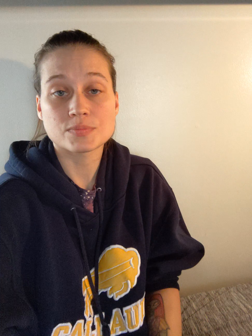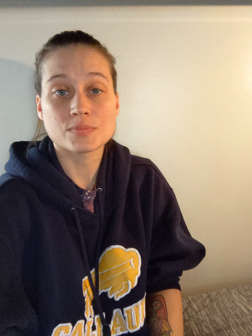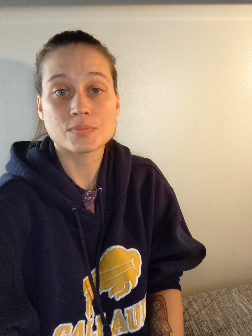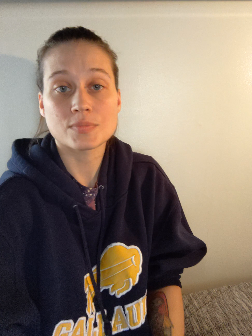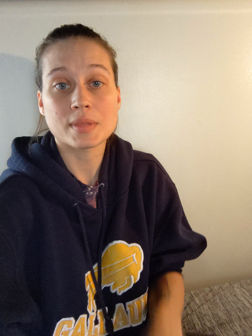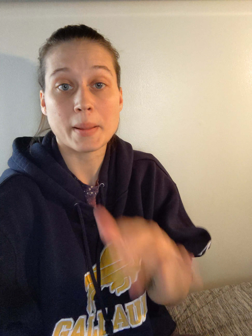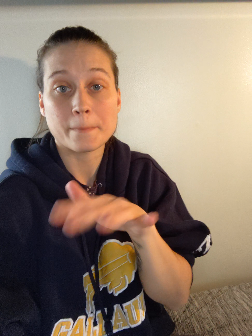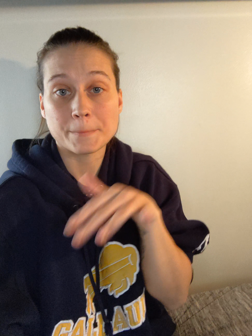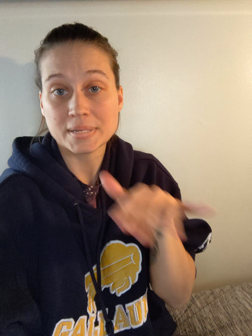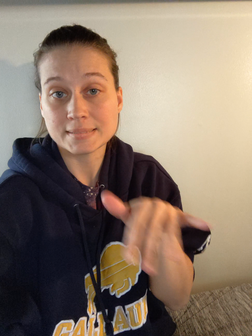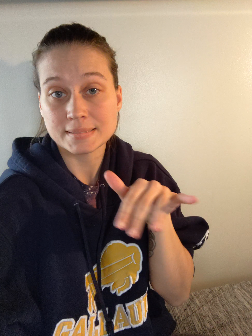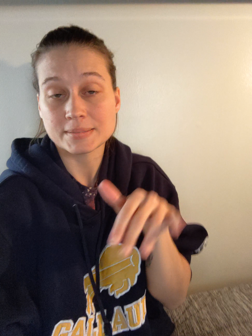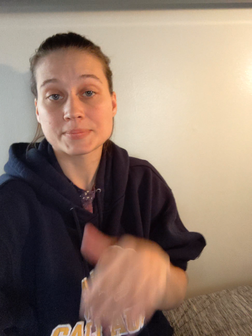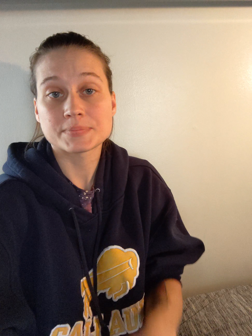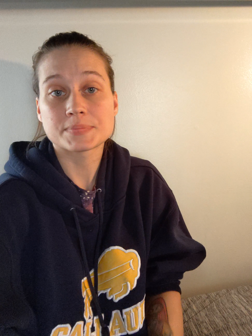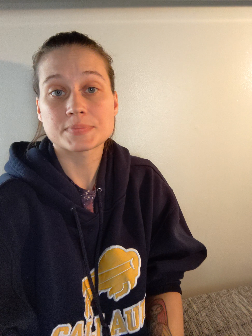mitten